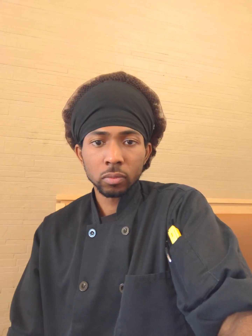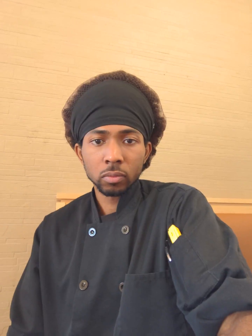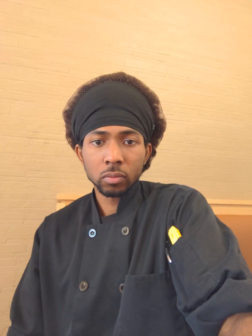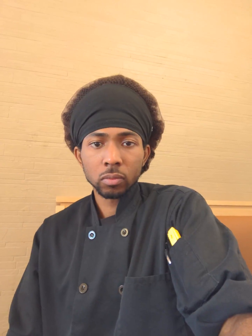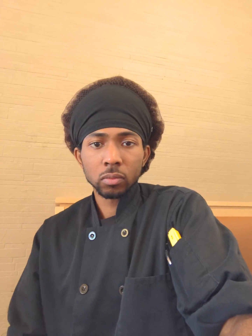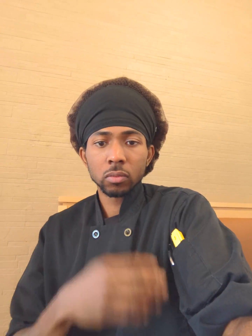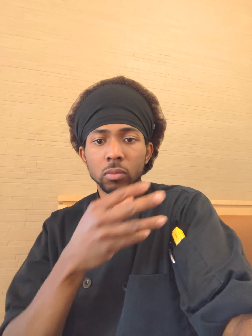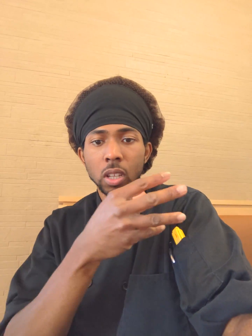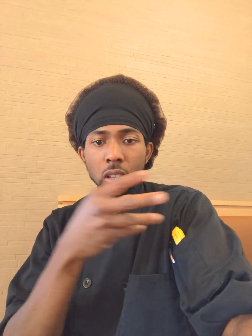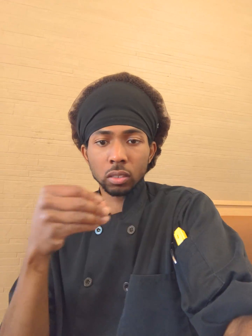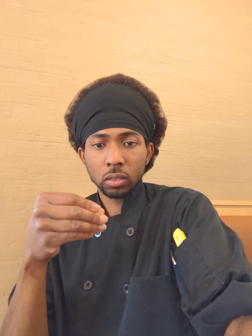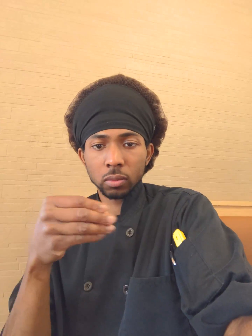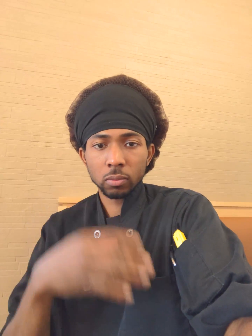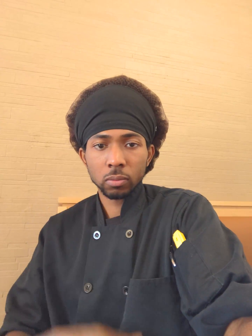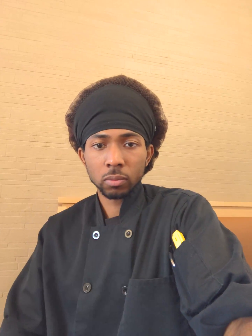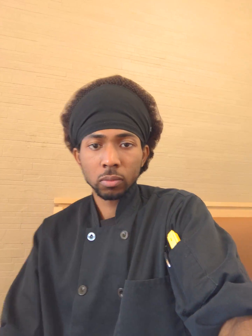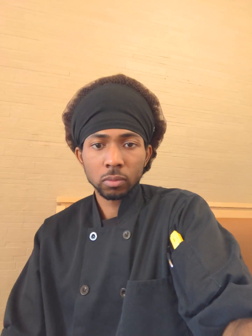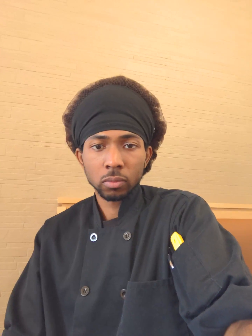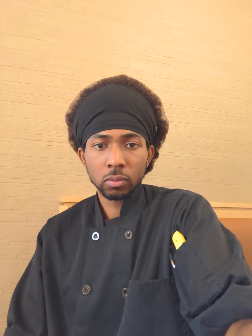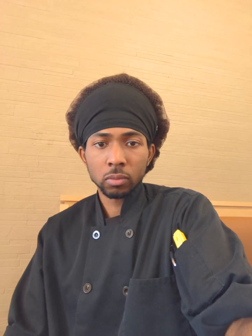and